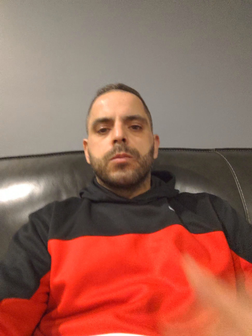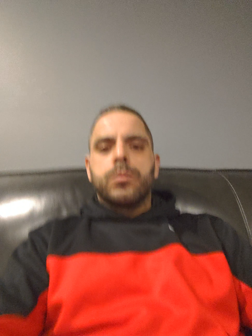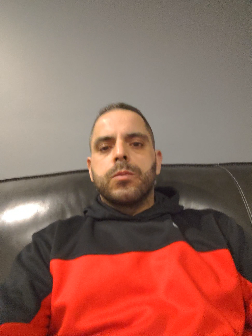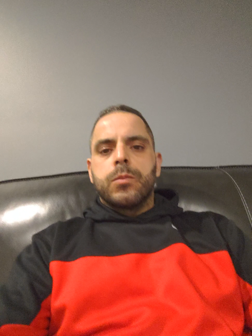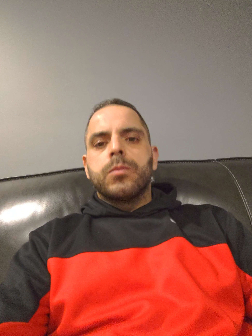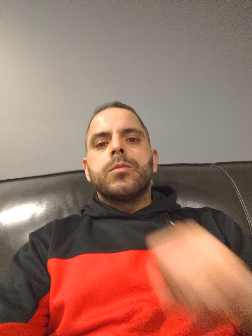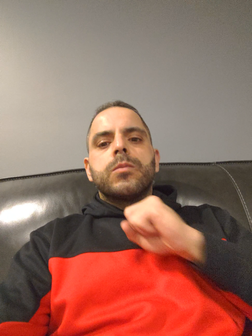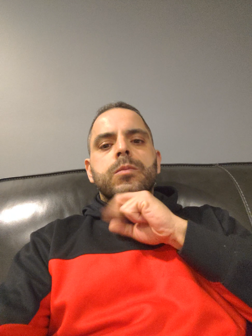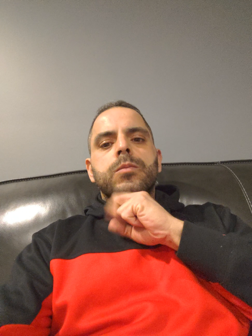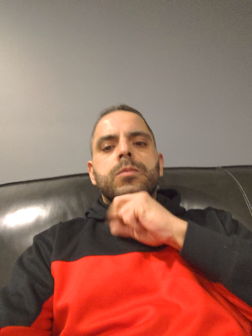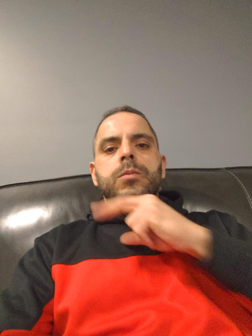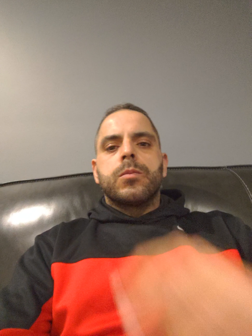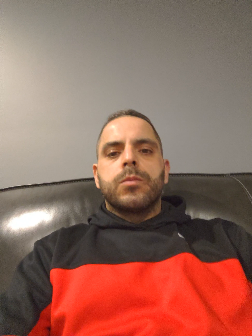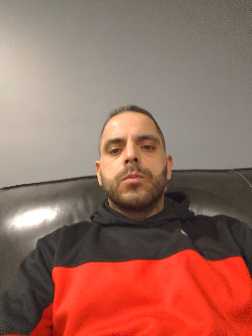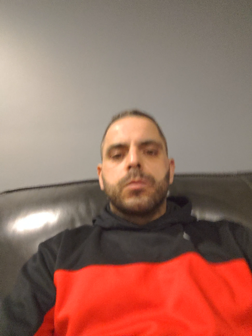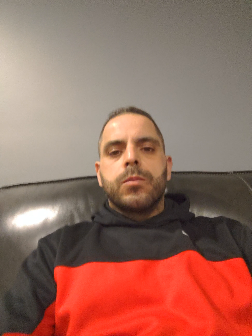frog